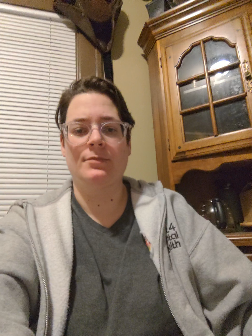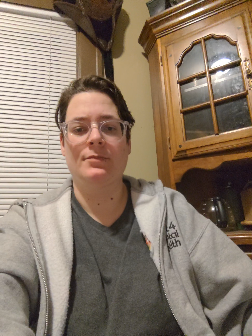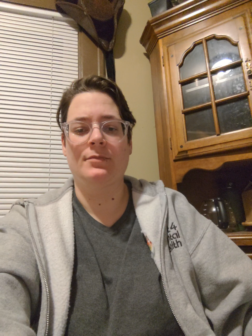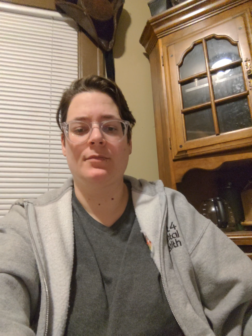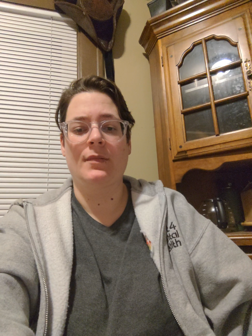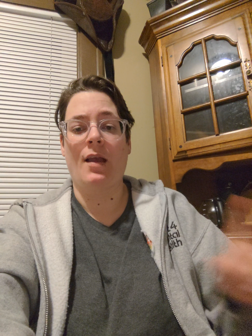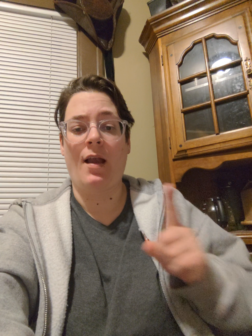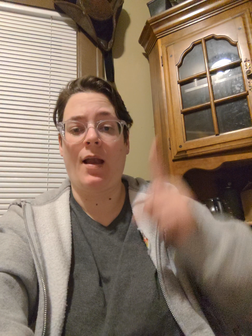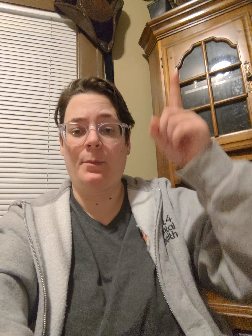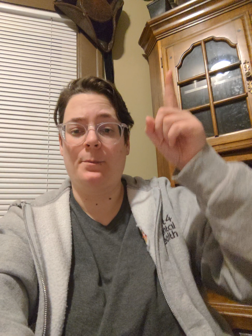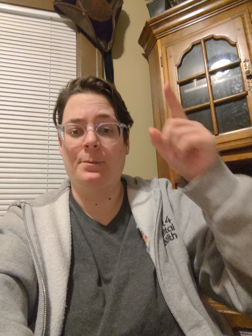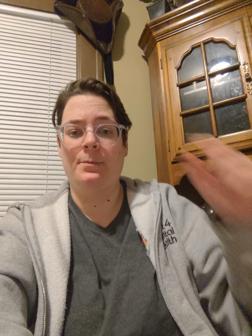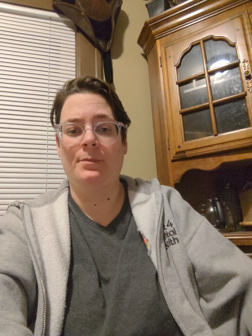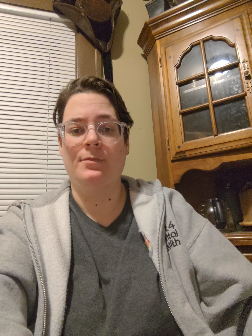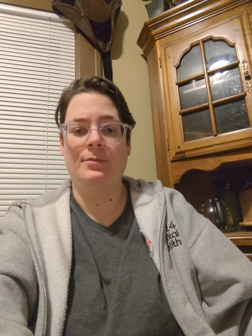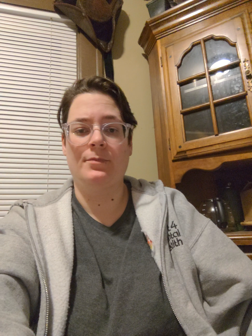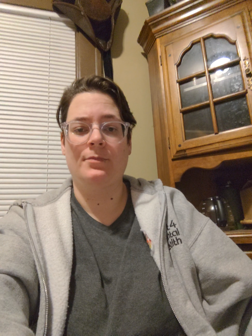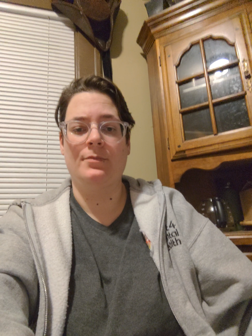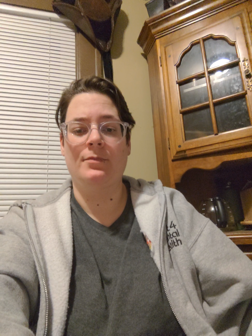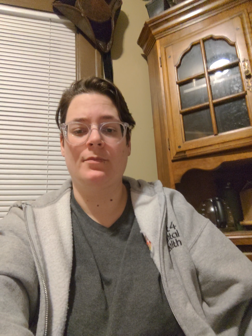up